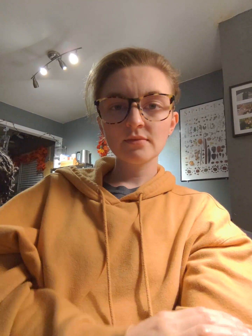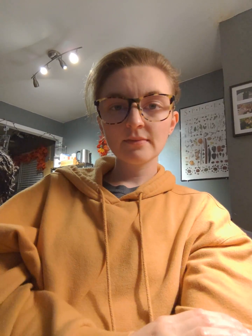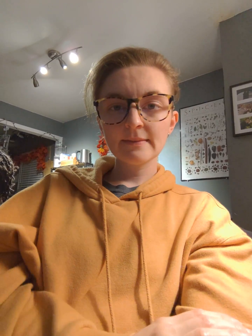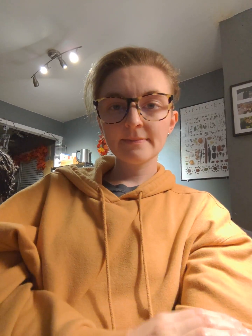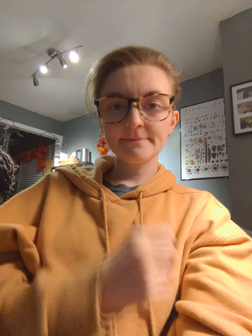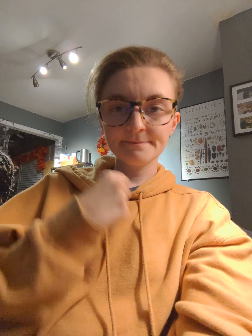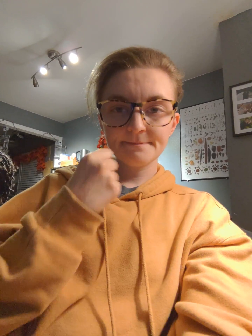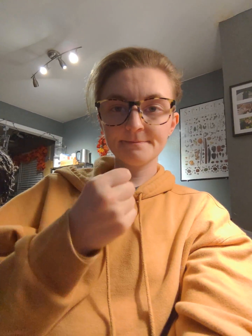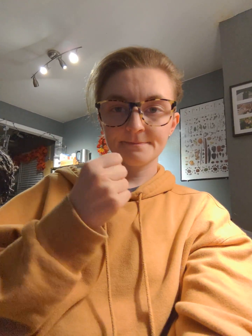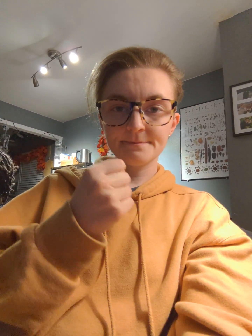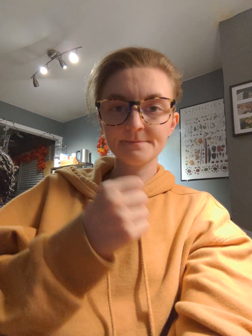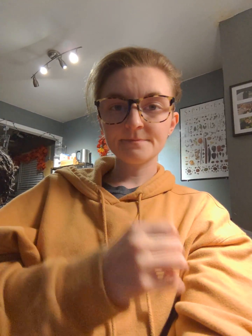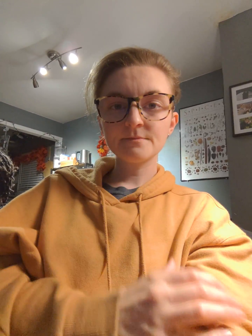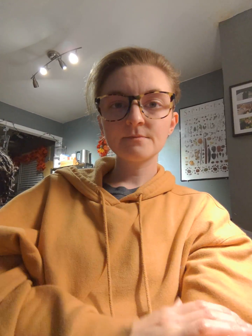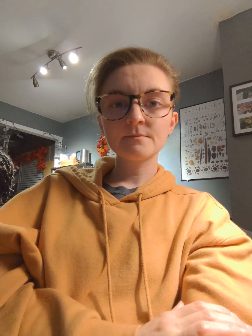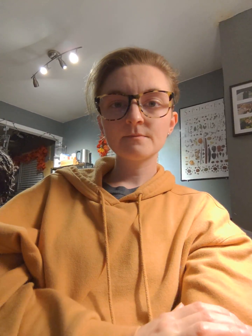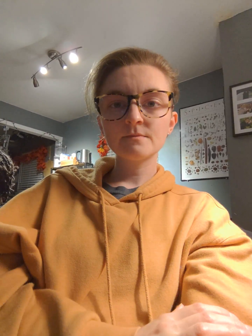hit